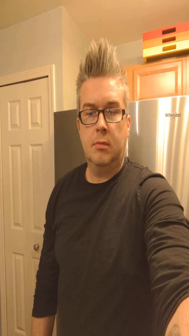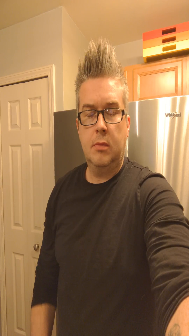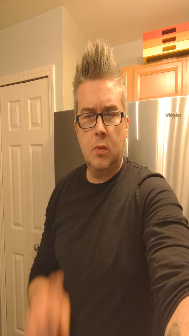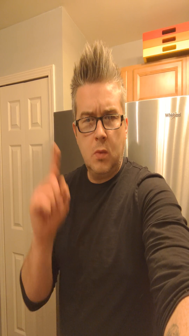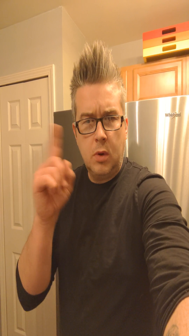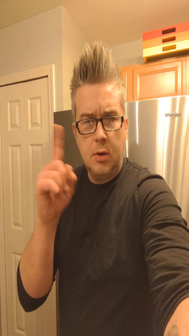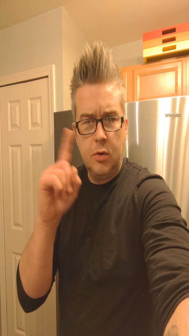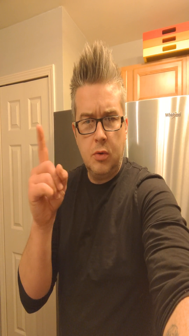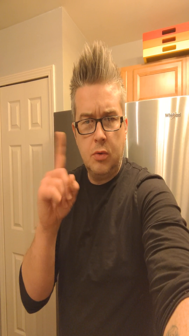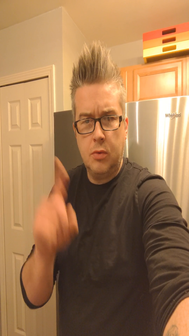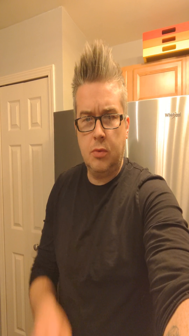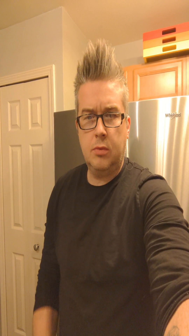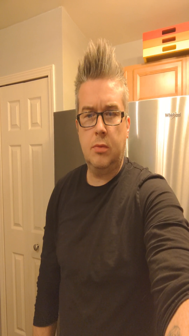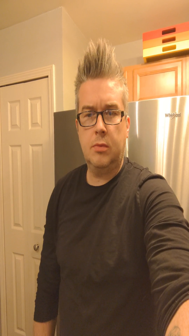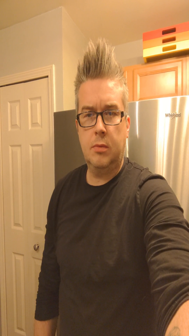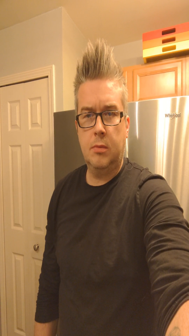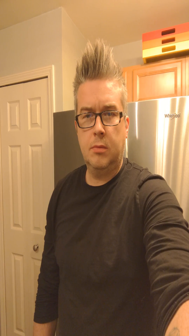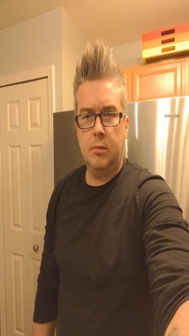where